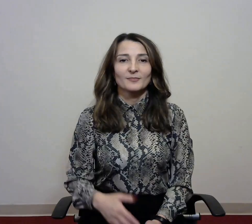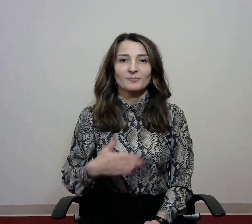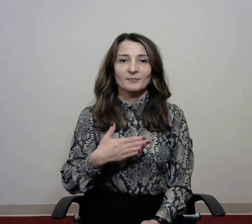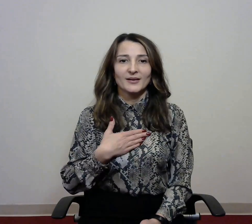mən